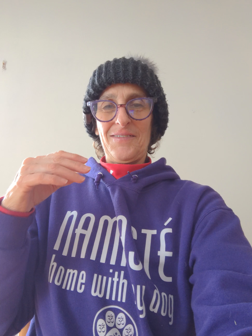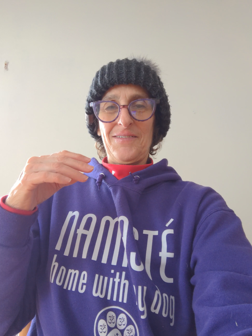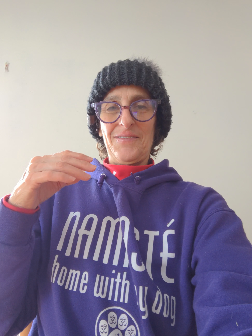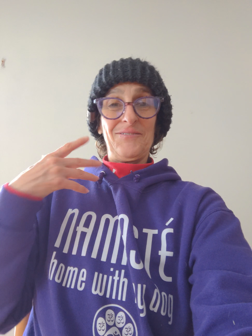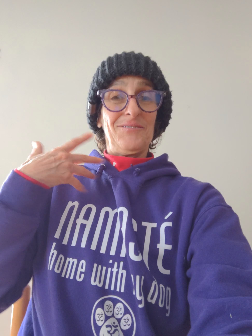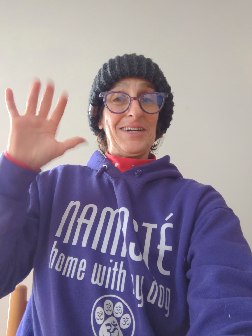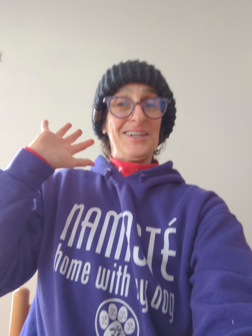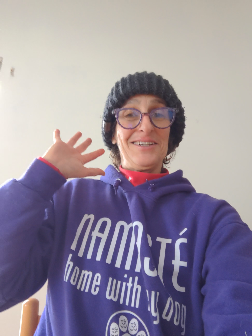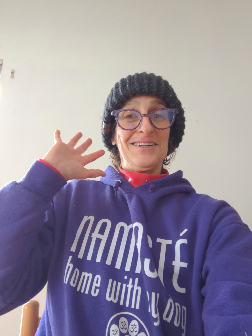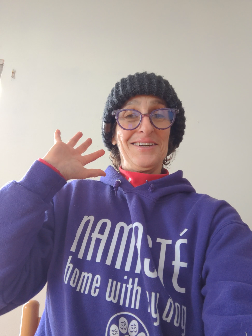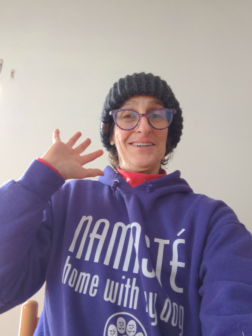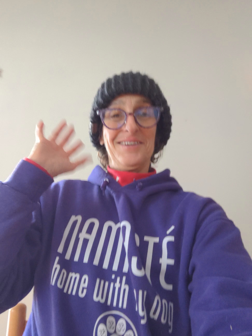finish